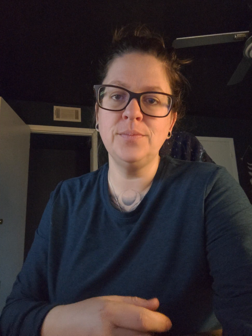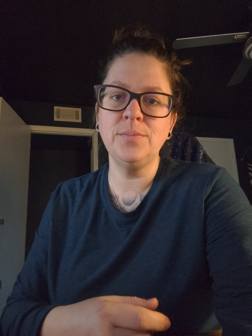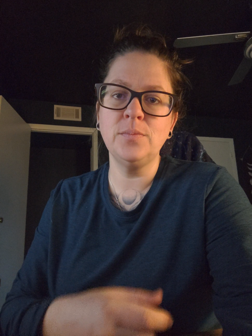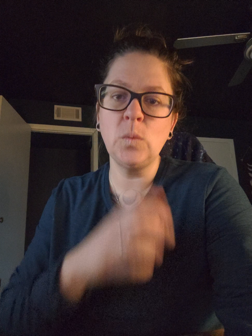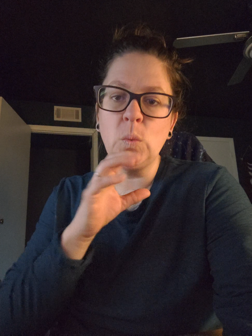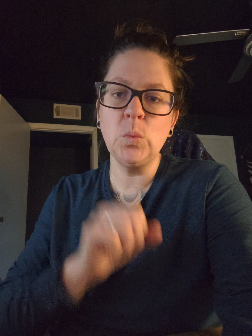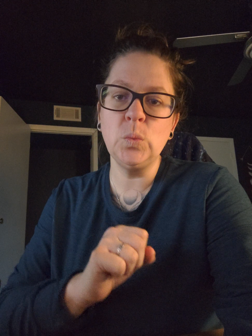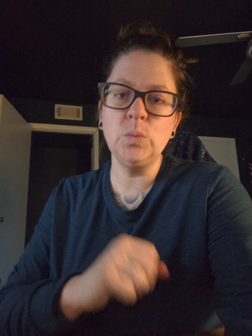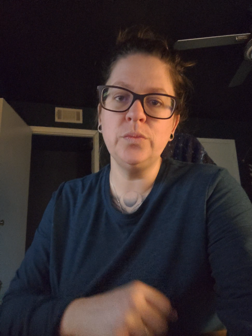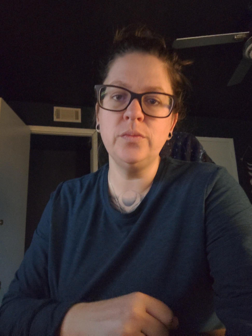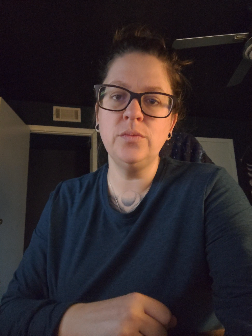old